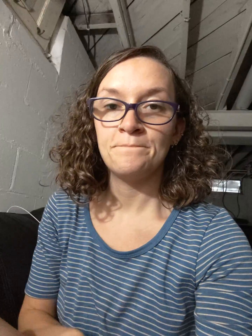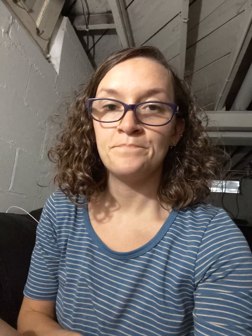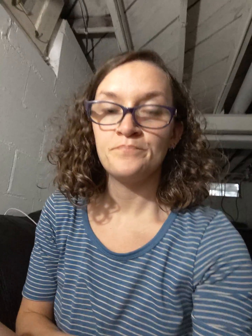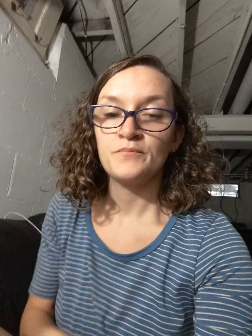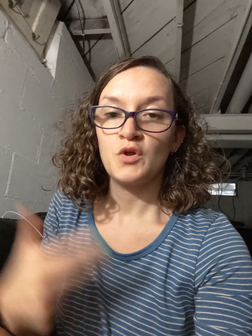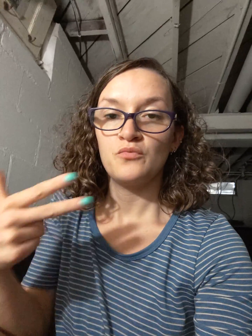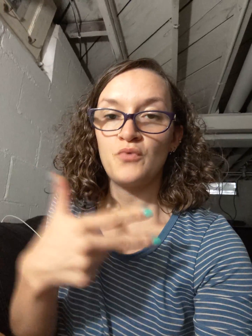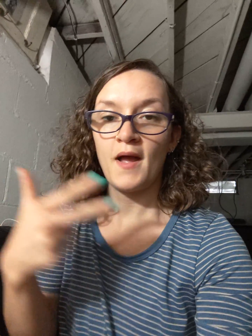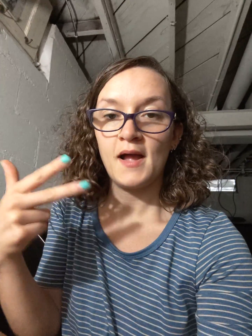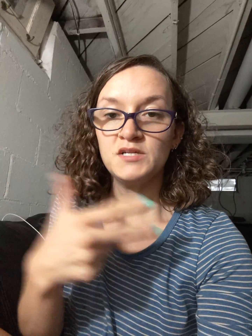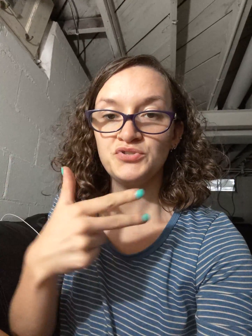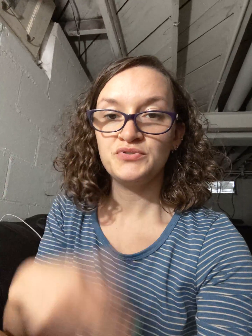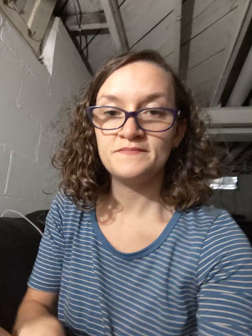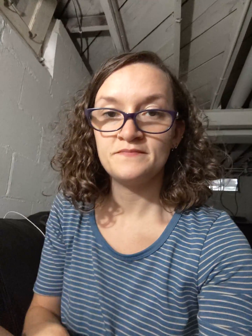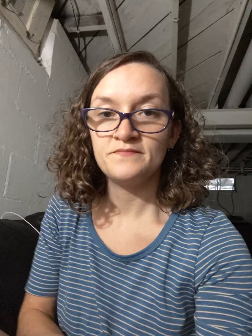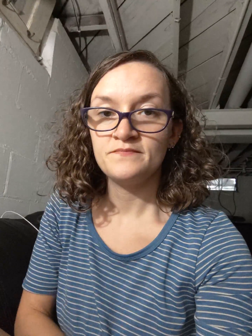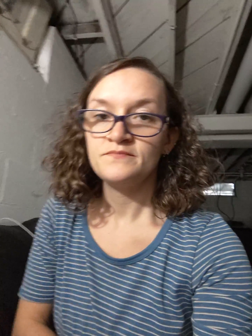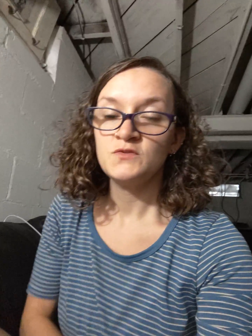garage